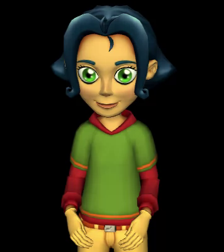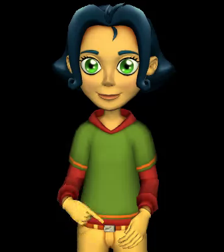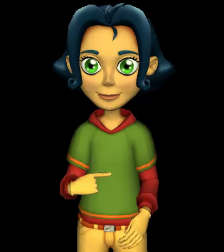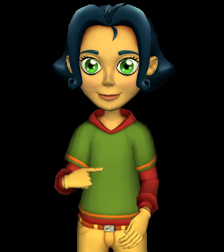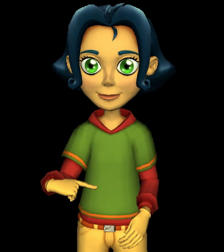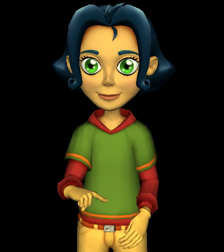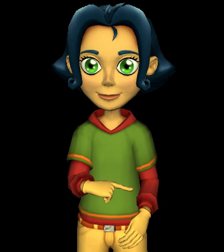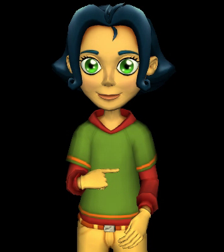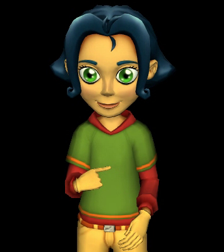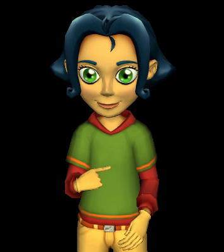نحن